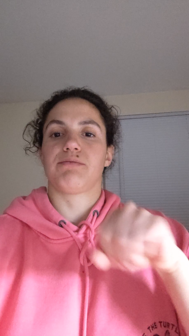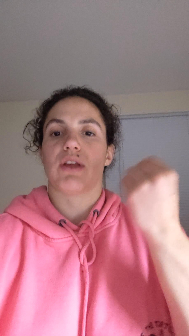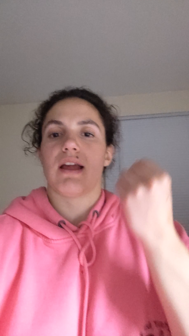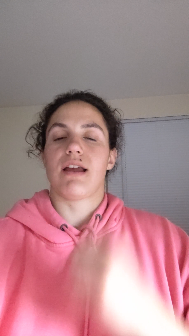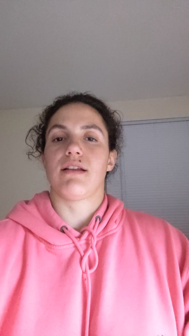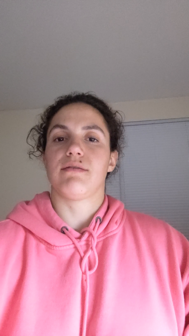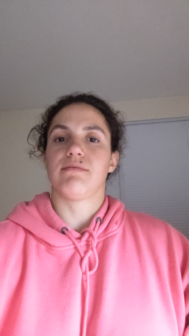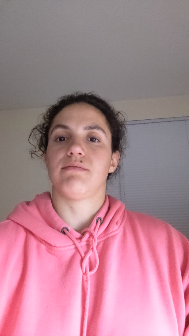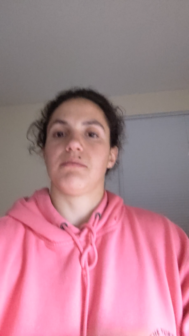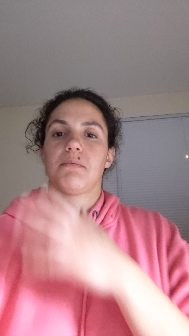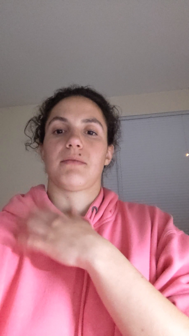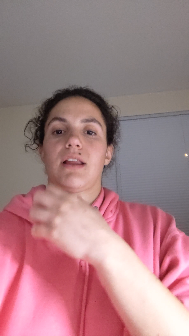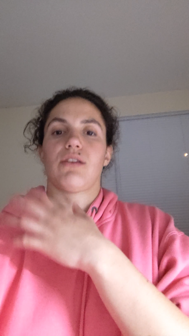bear